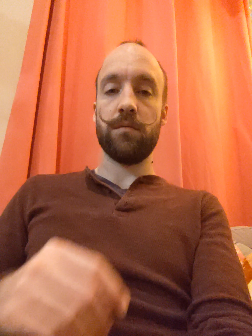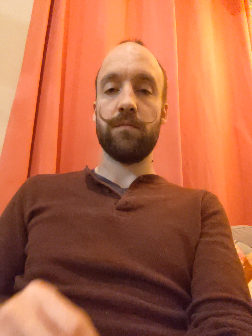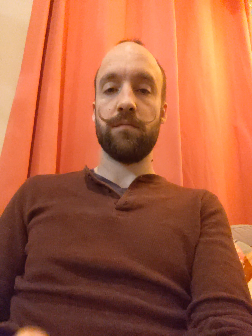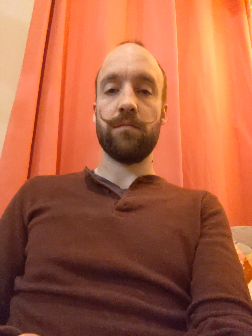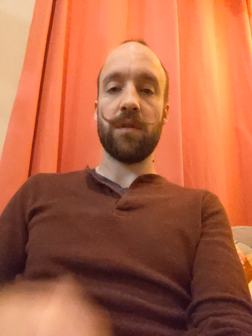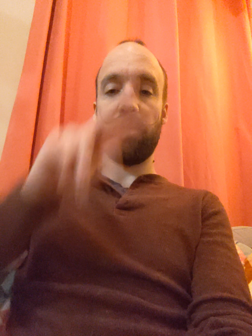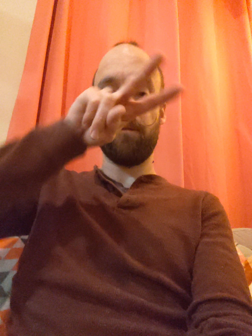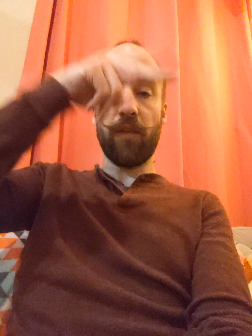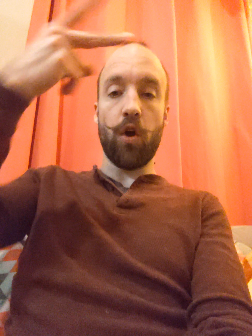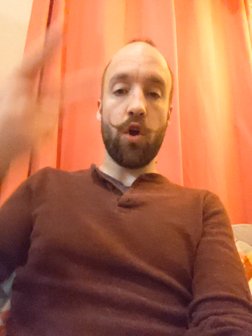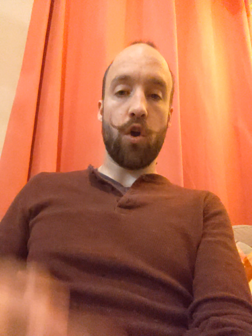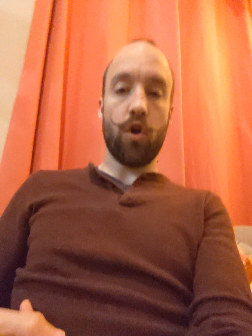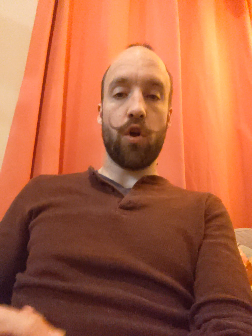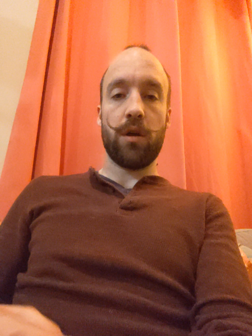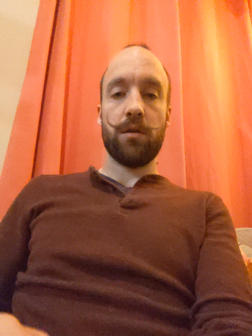fall